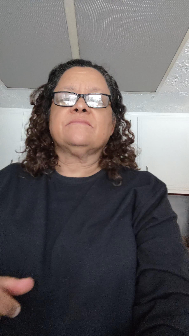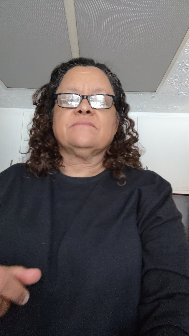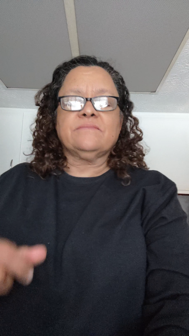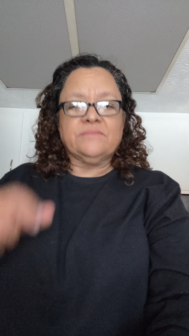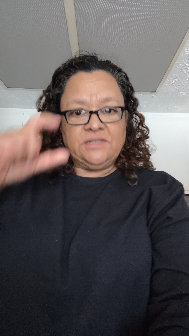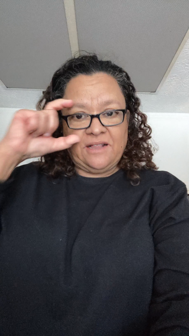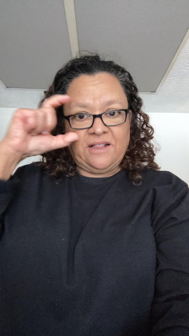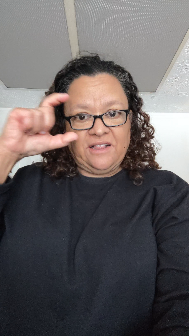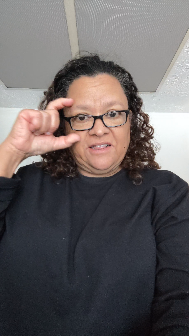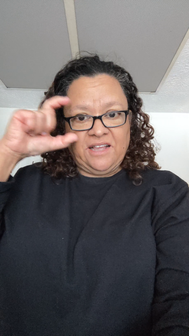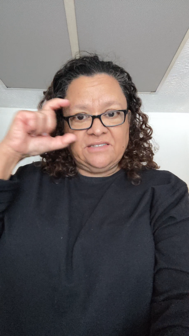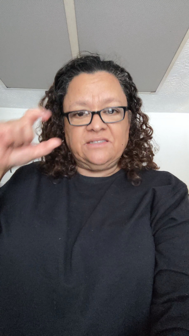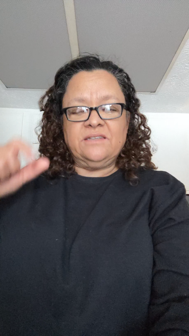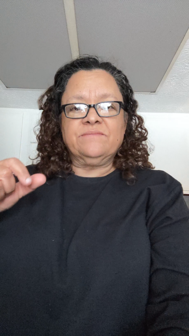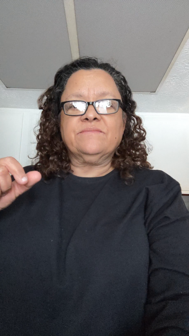glasses